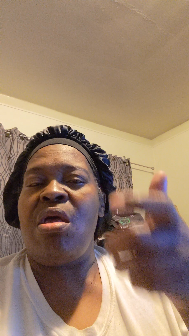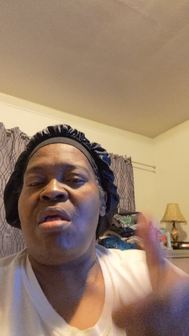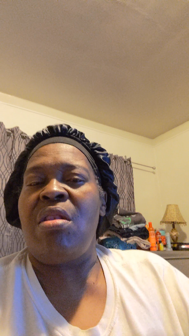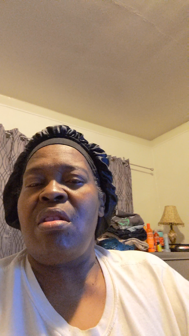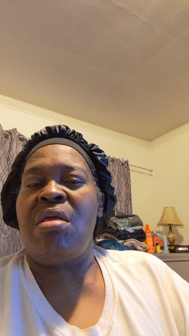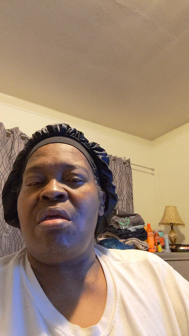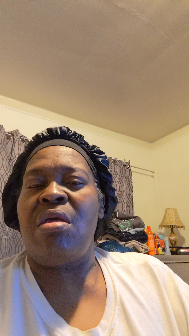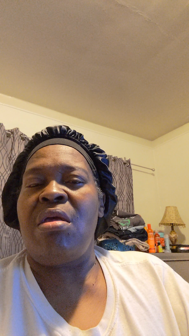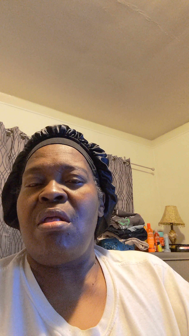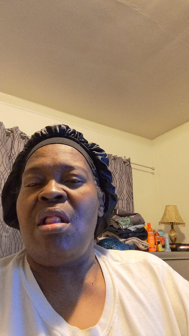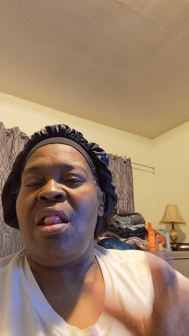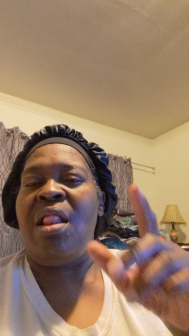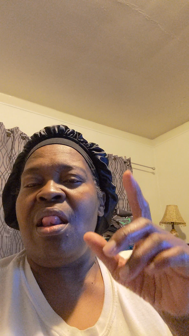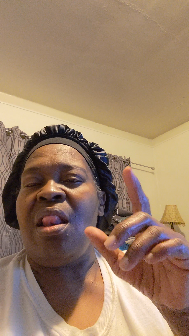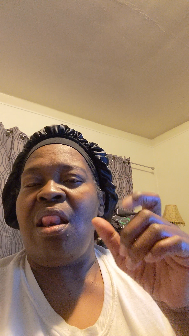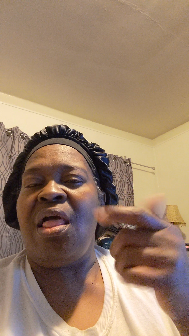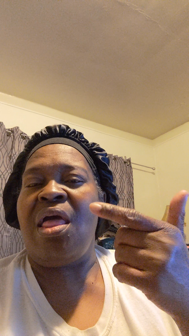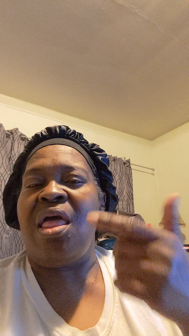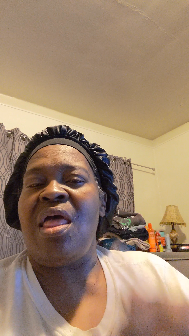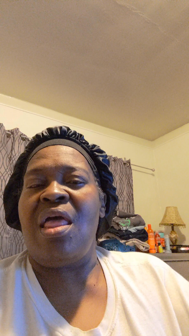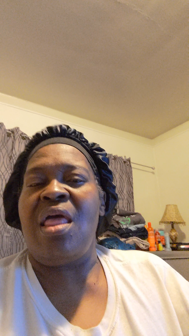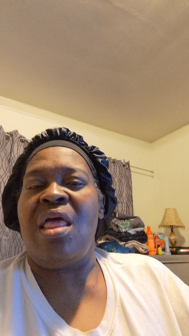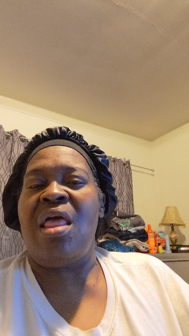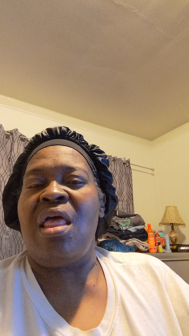leg